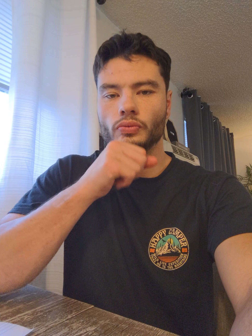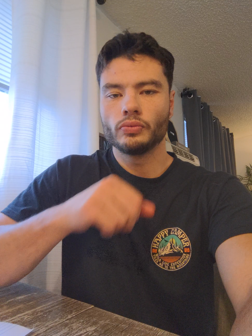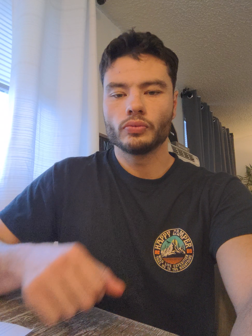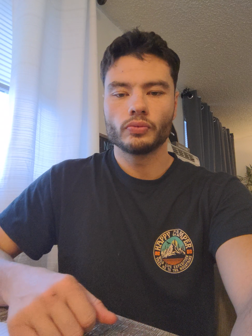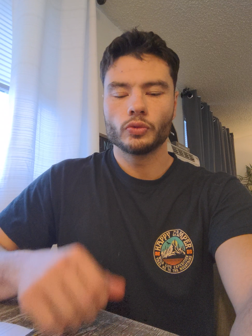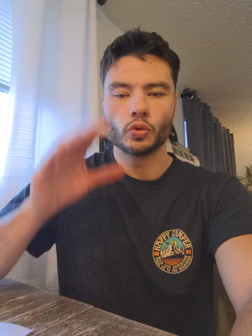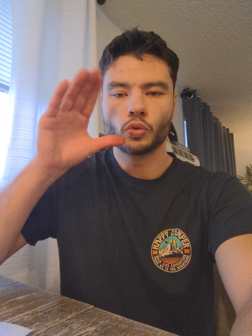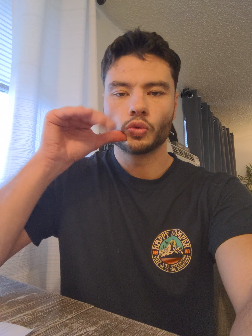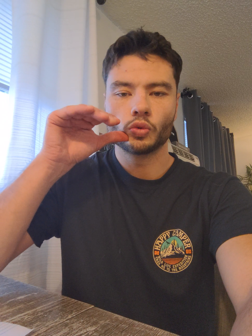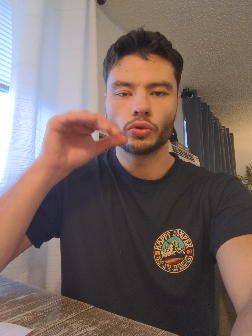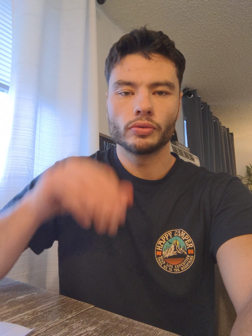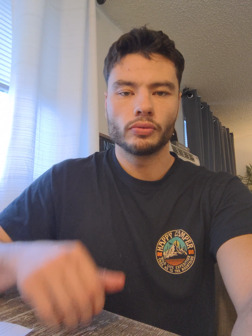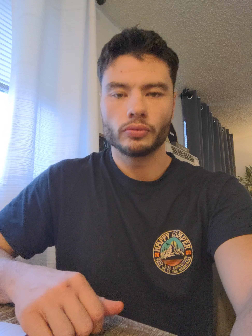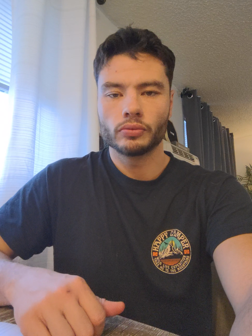goose